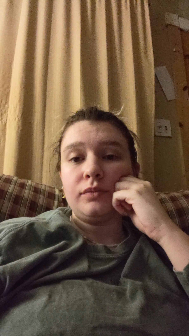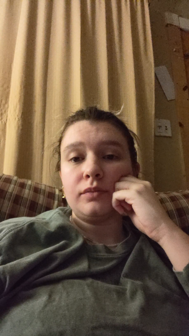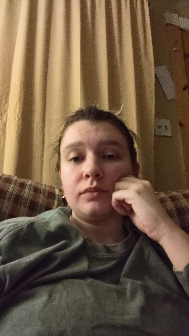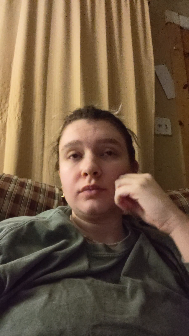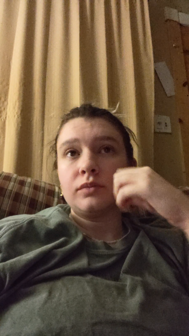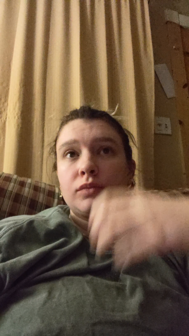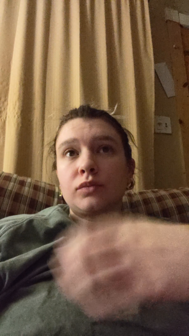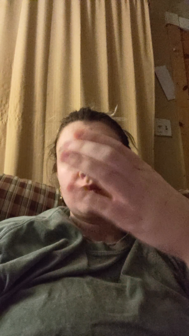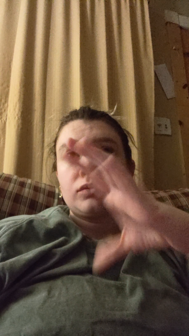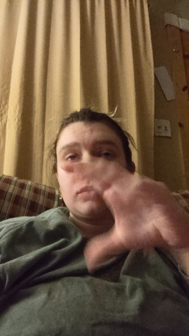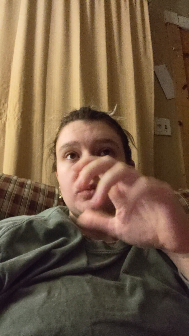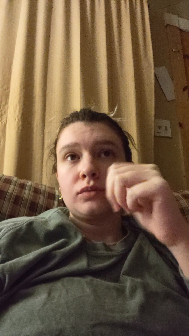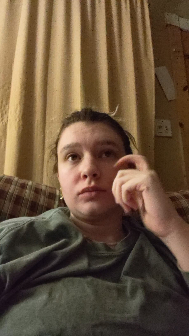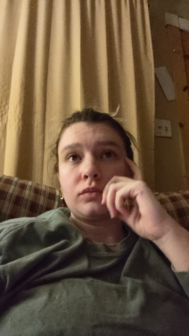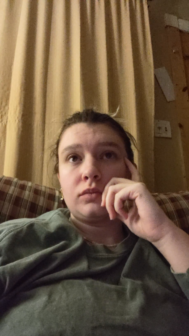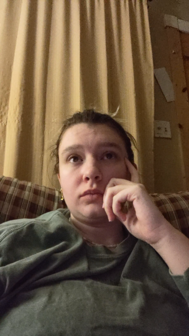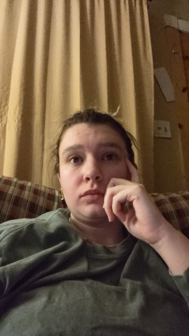jar